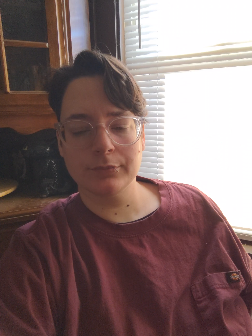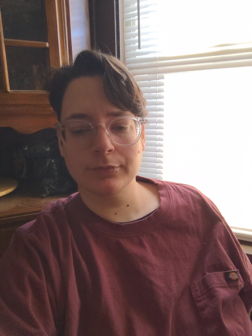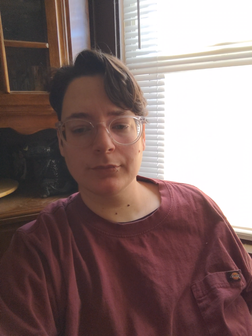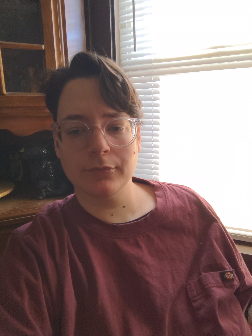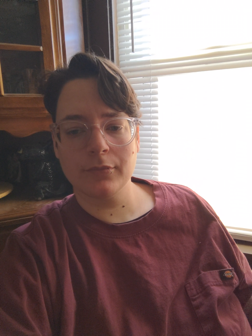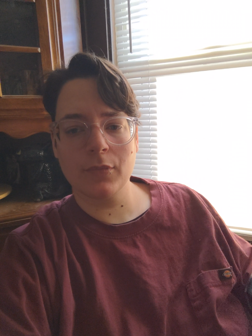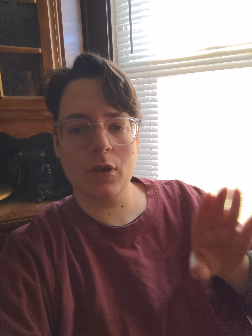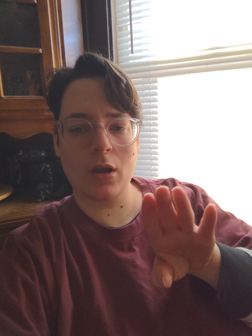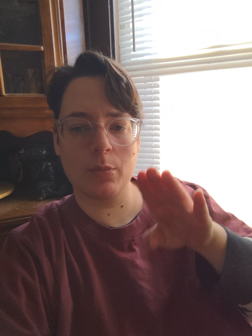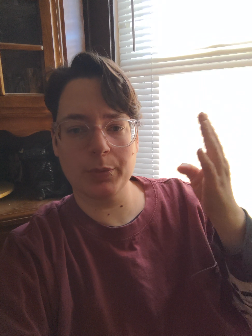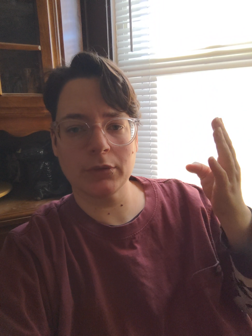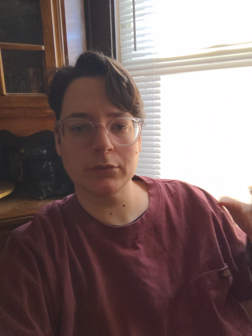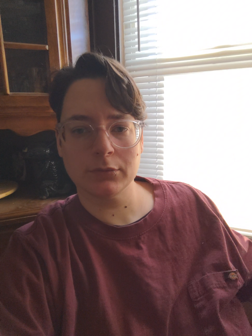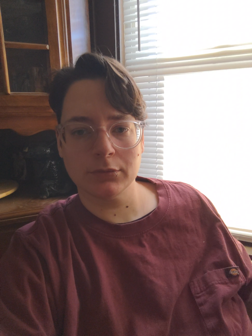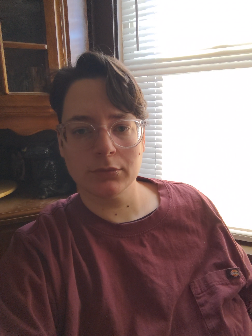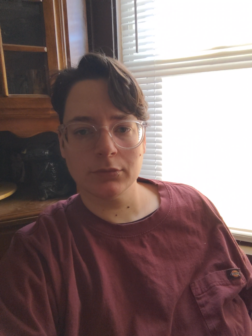open